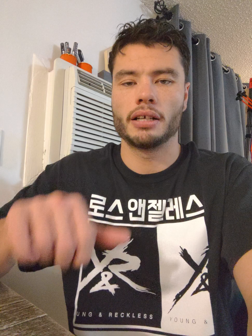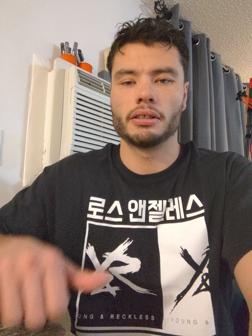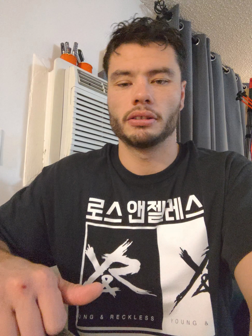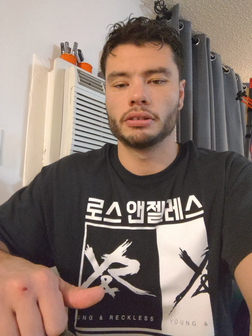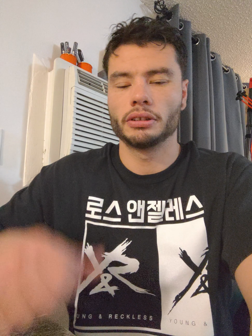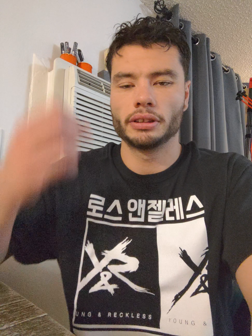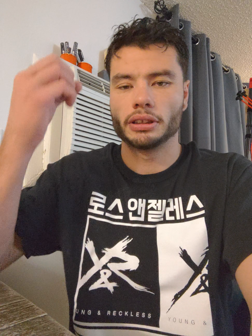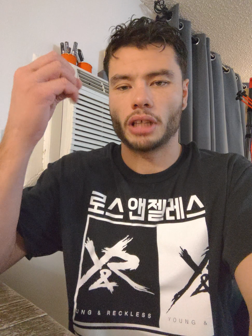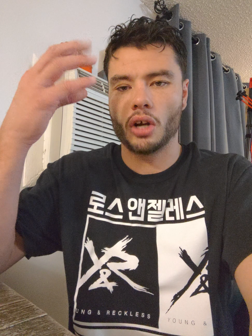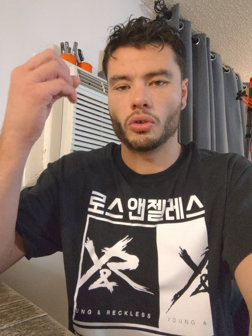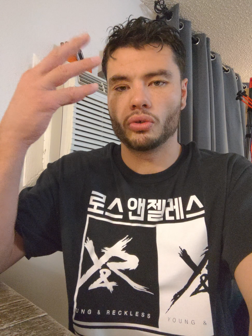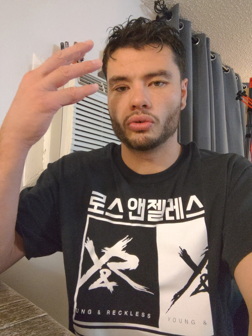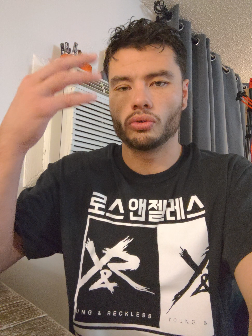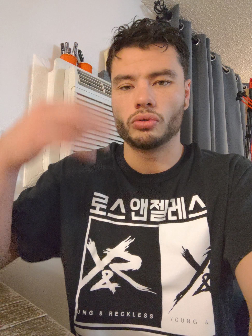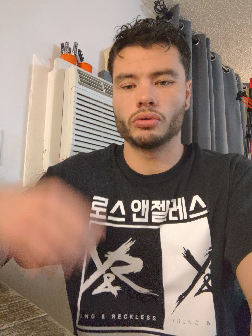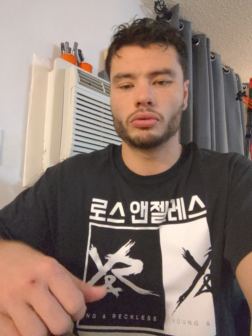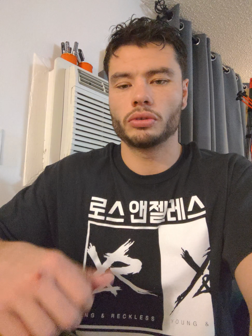shower